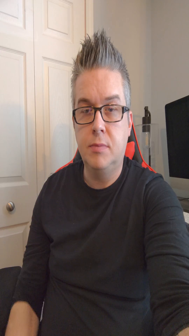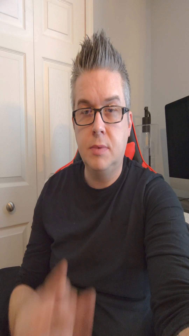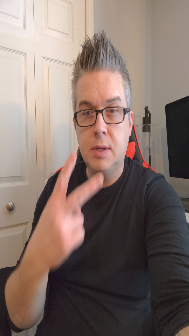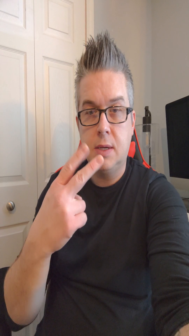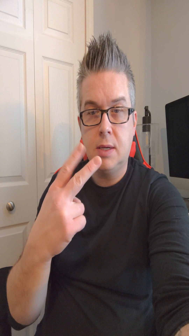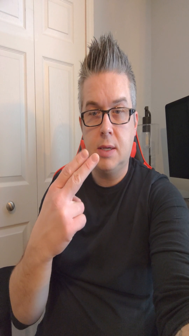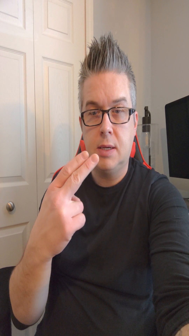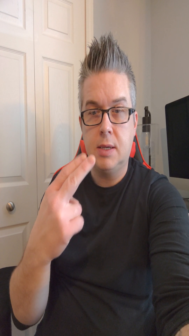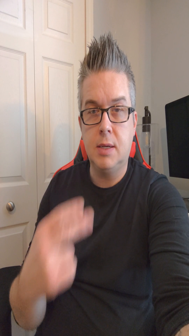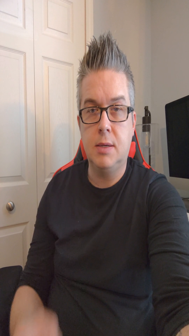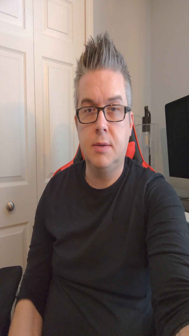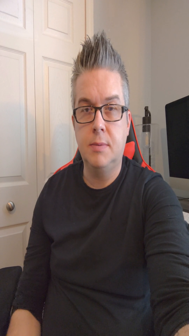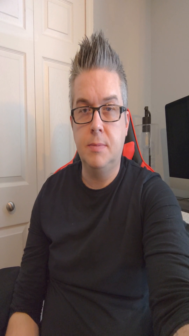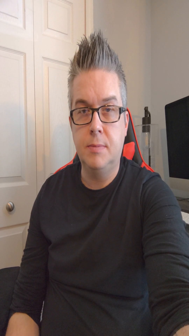scissors